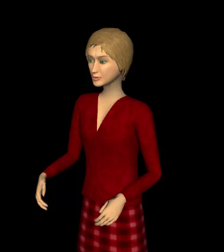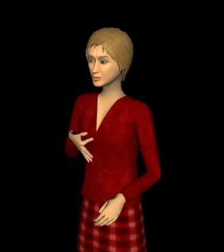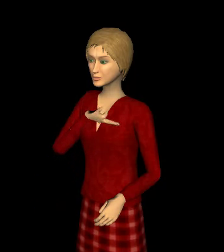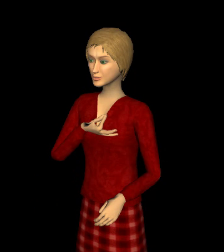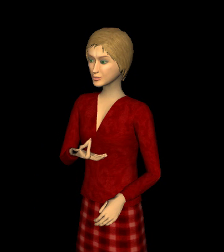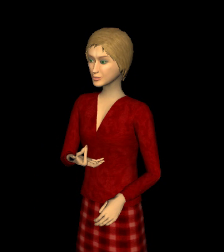ابن